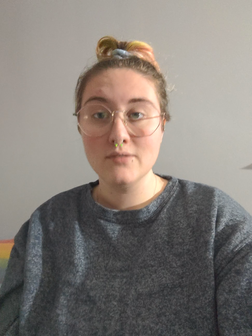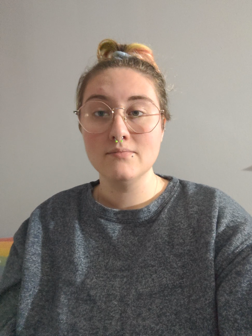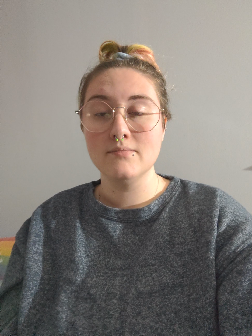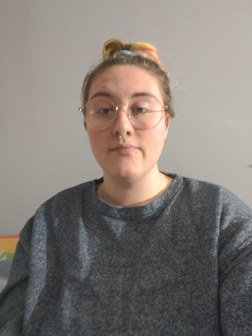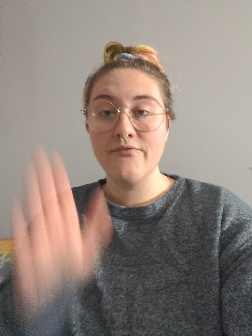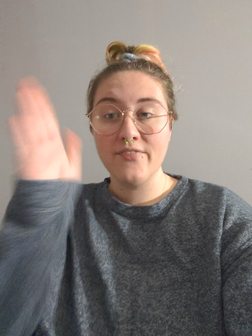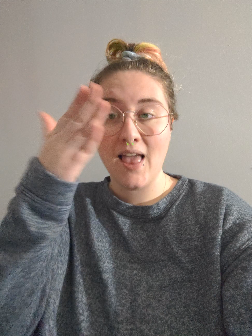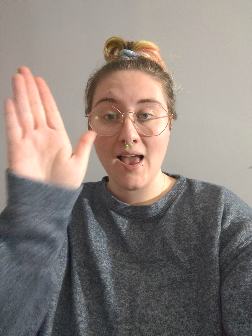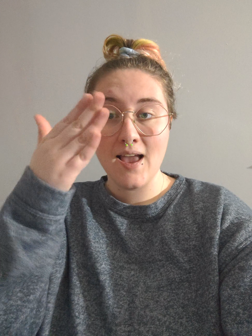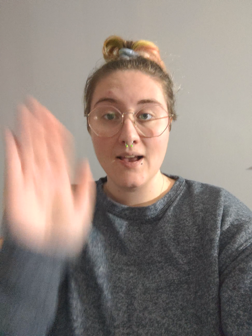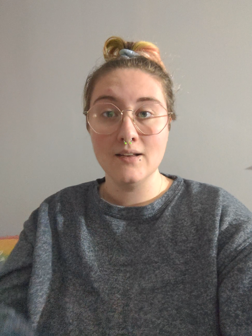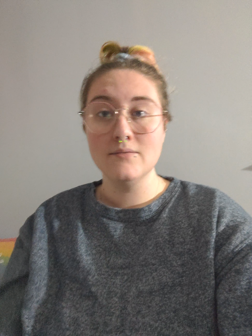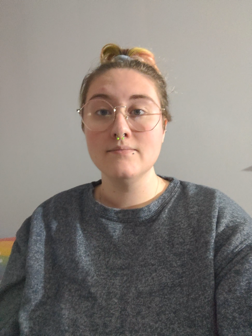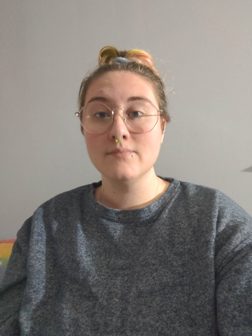flag